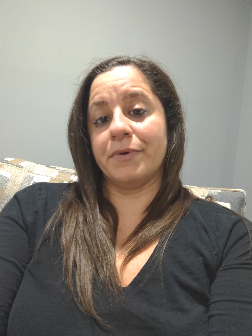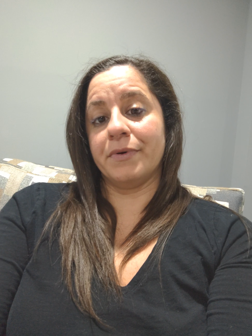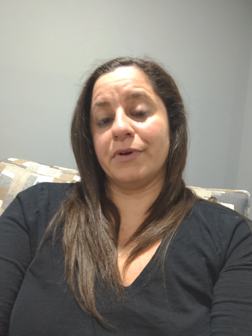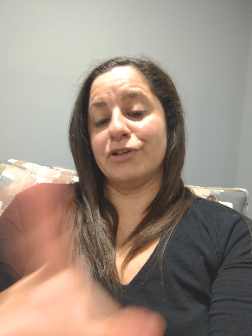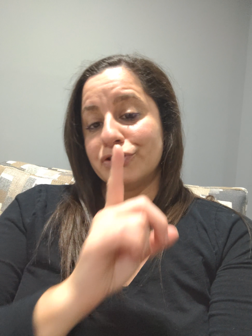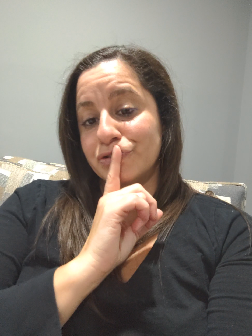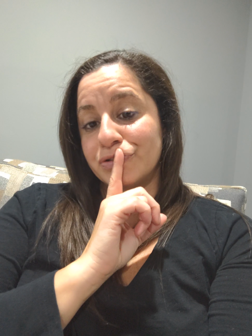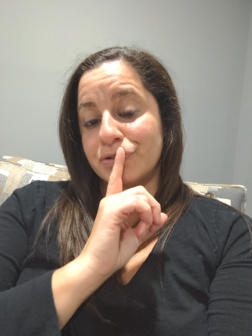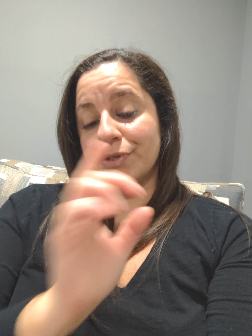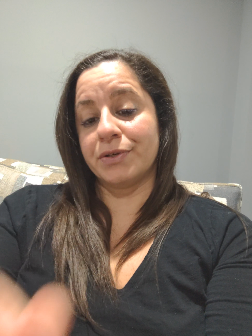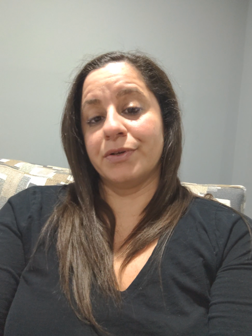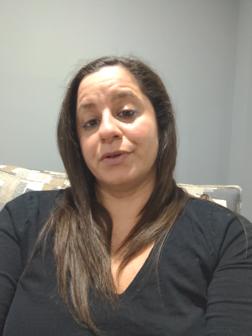shhh